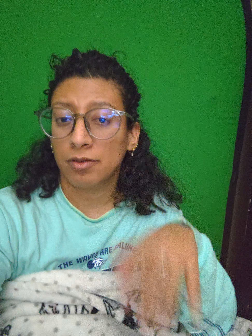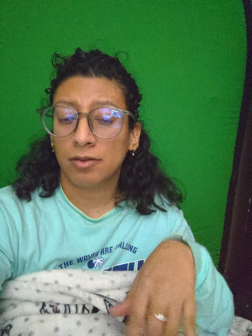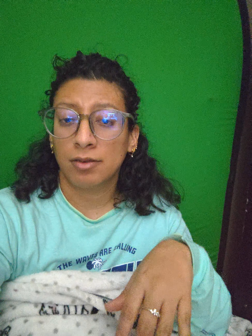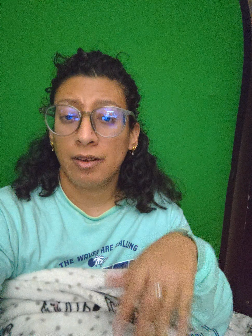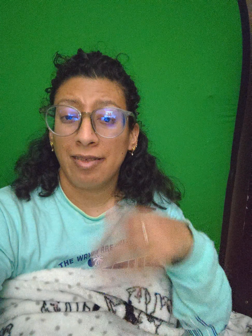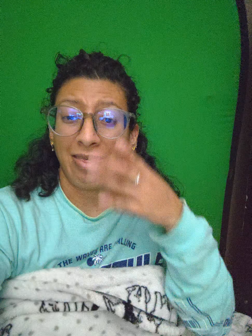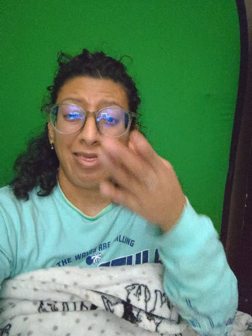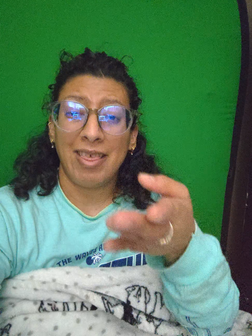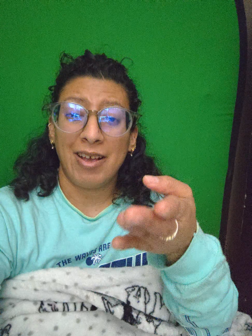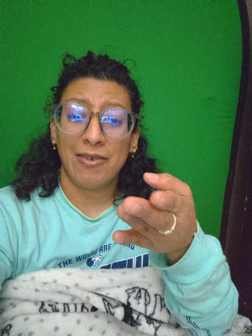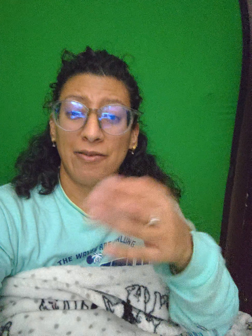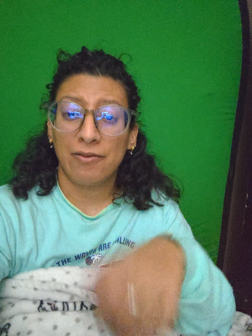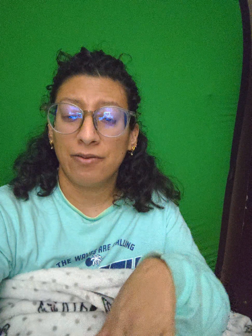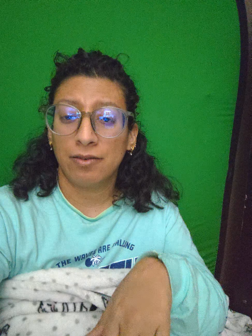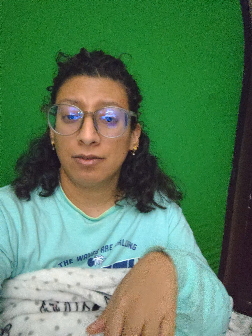there